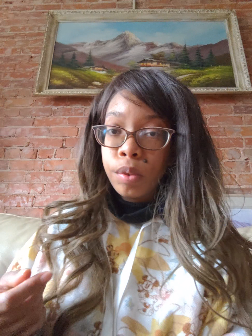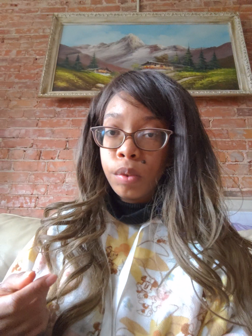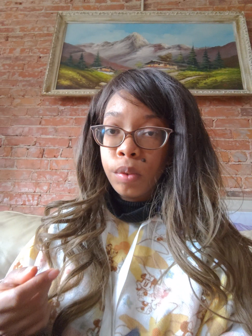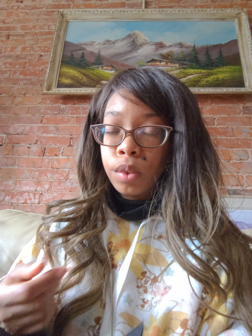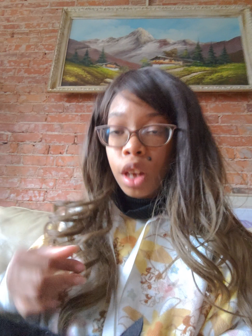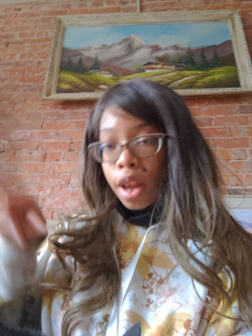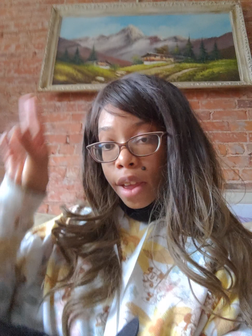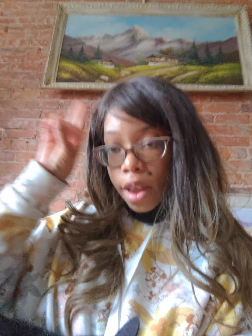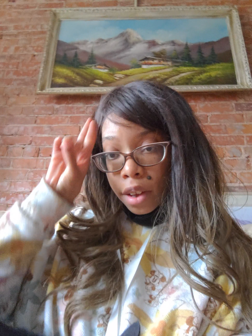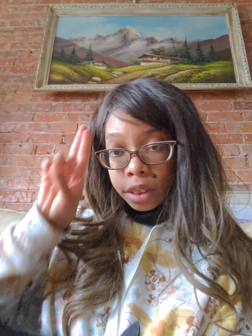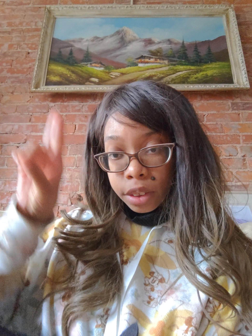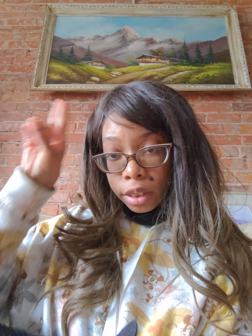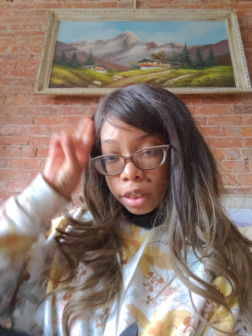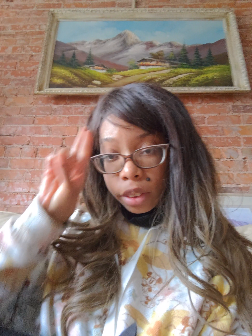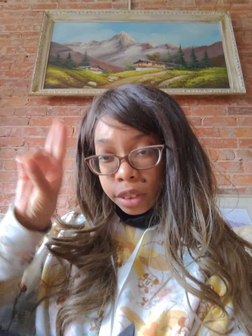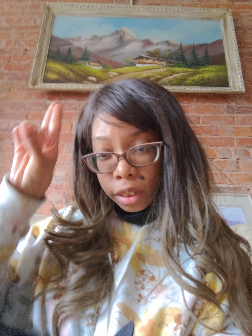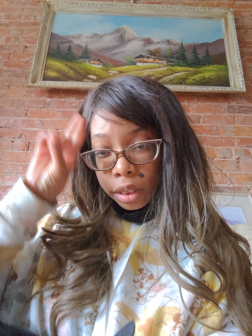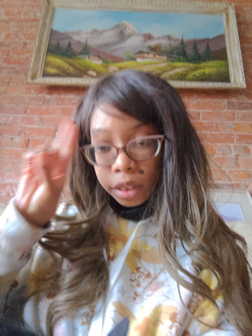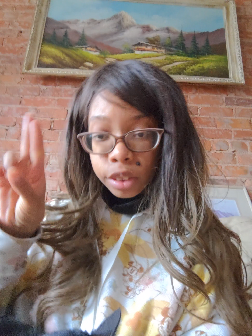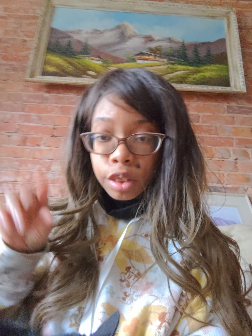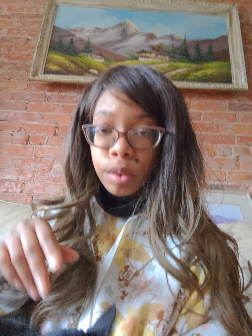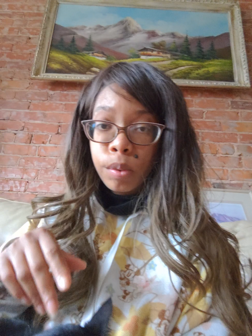uncle